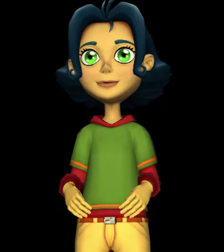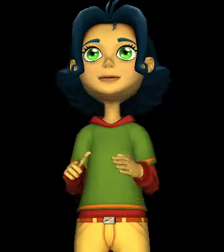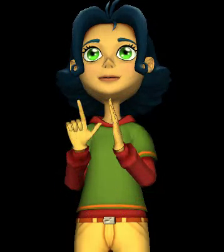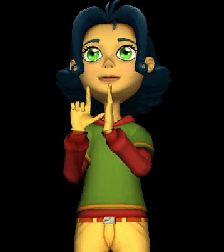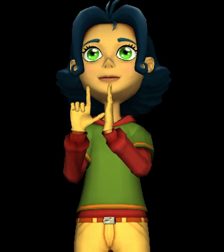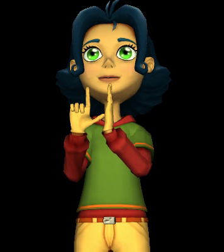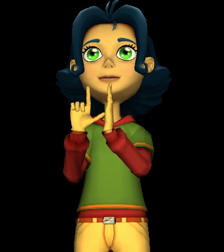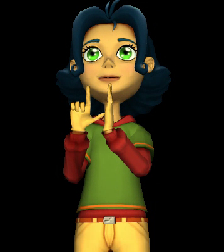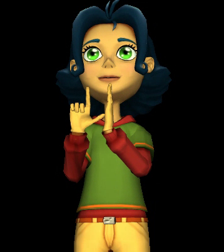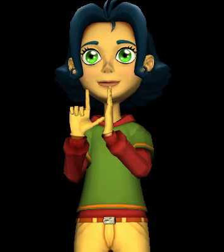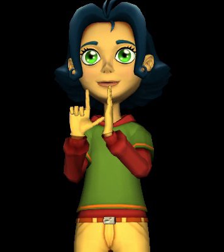قانون